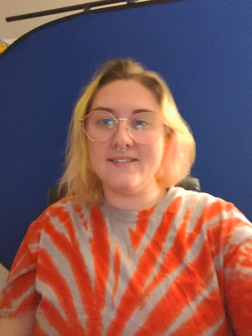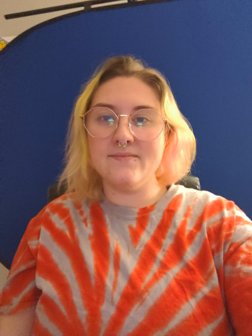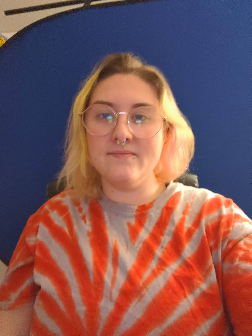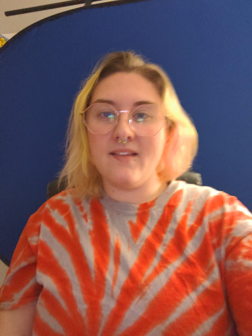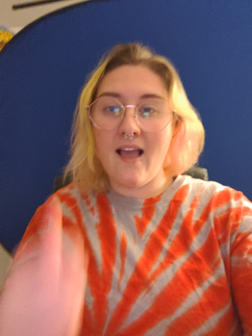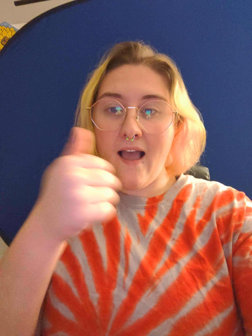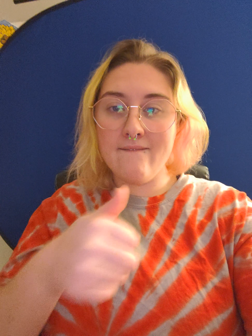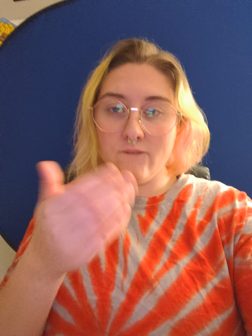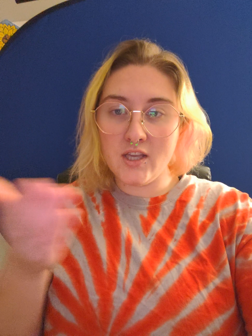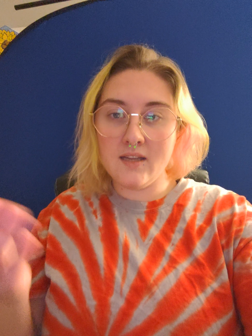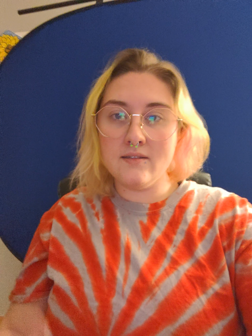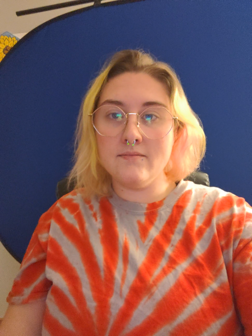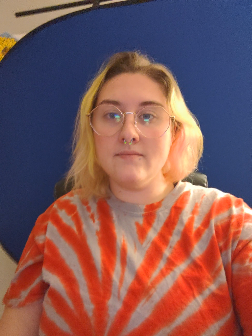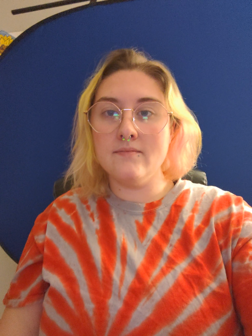every